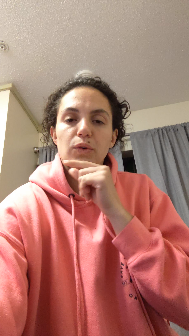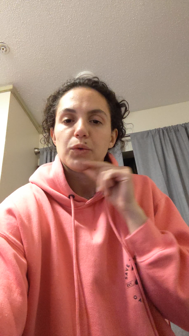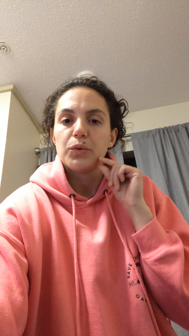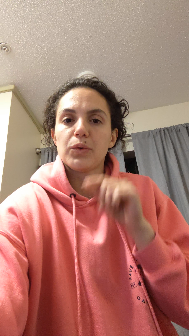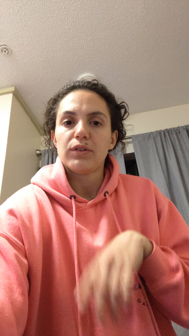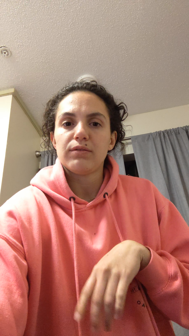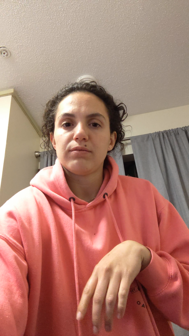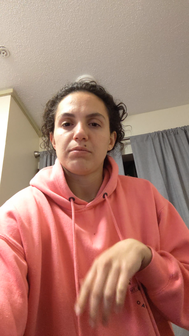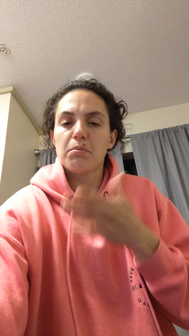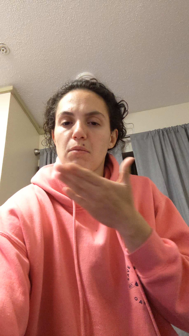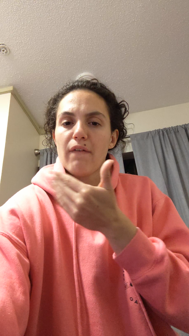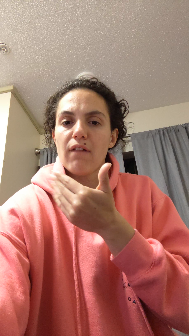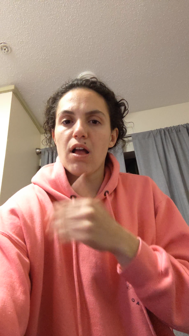butterfly